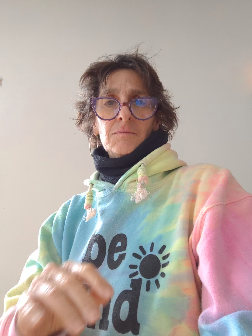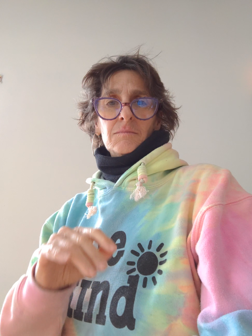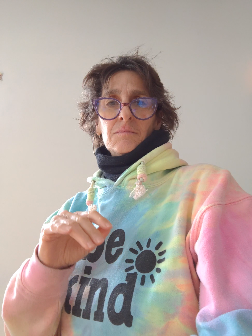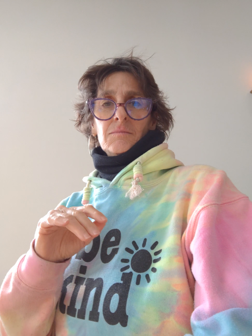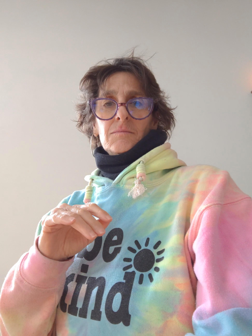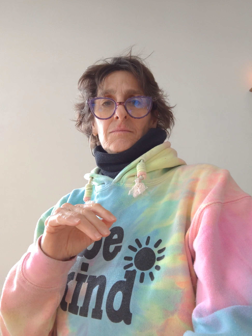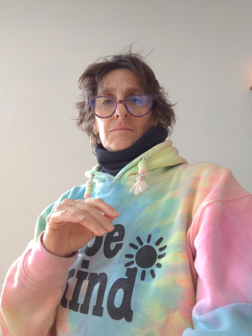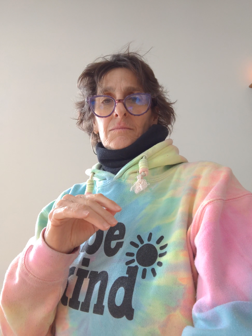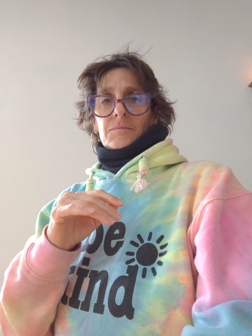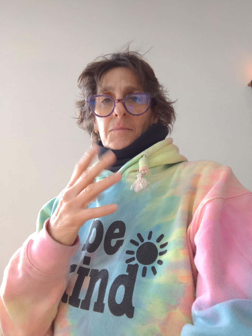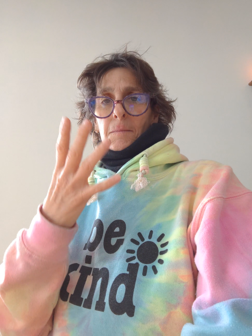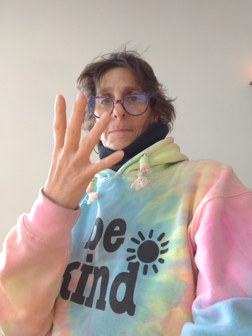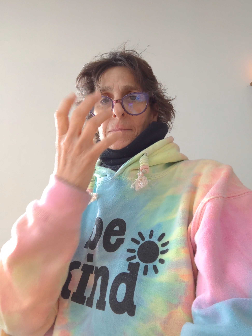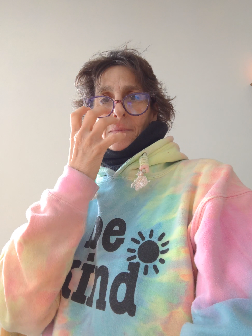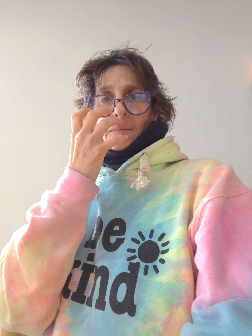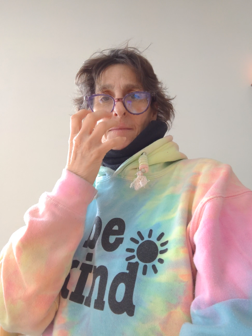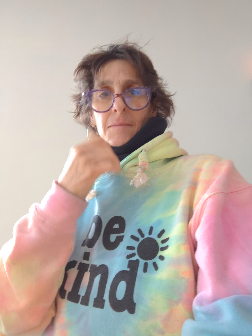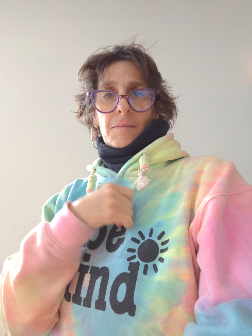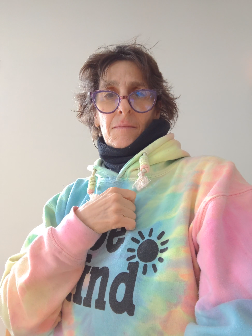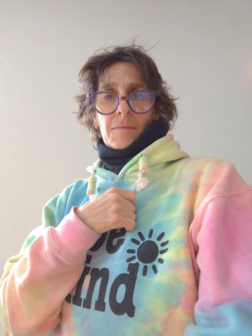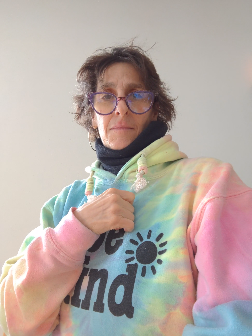mad